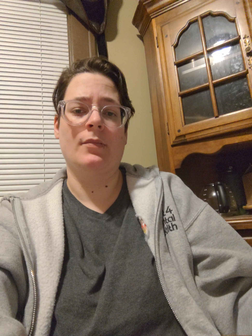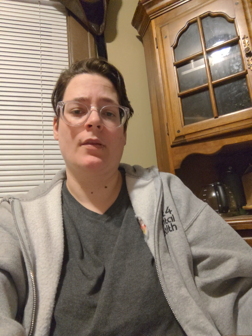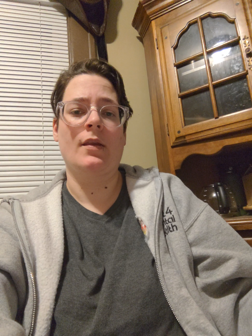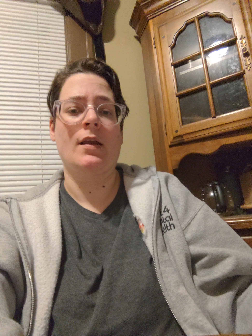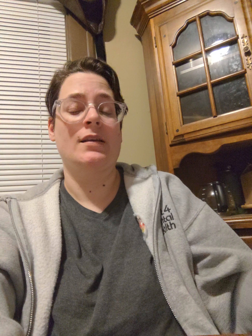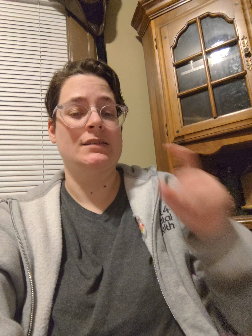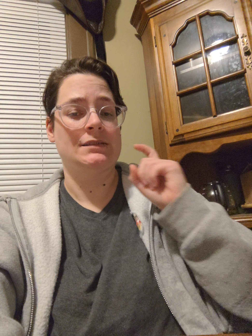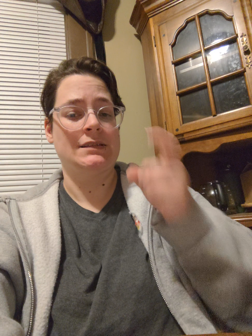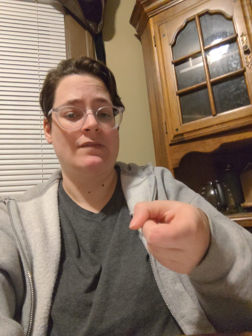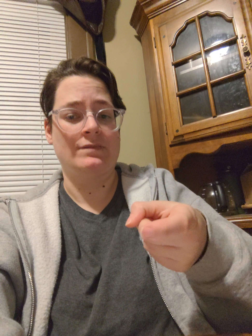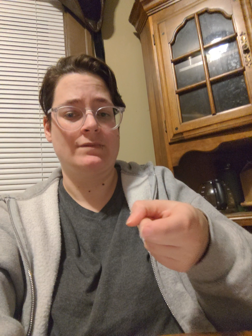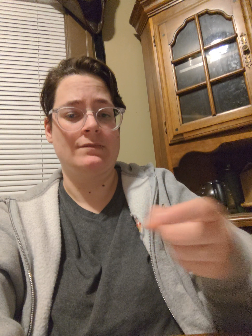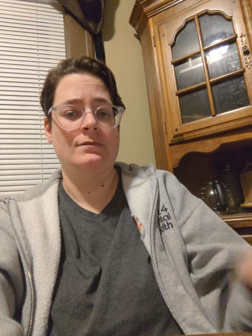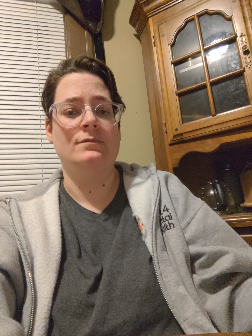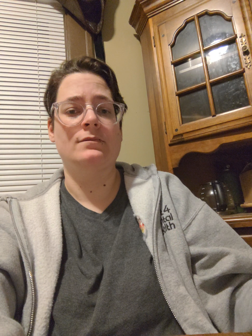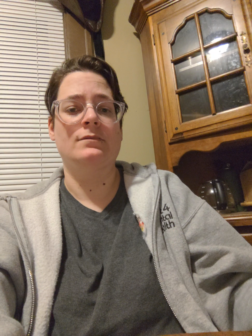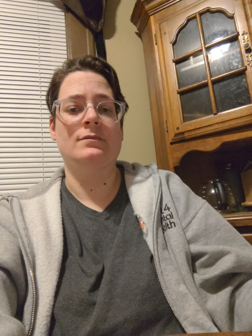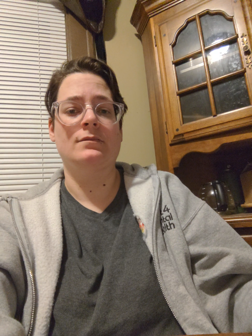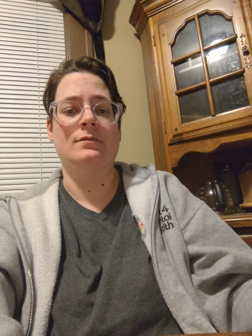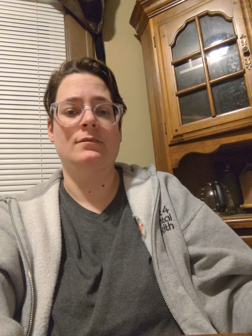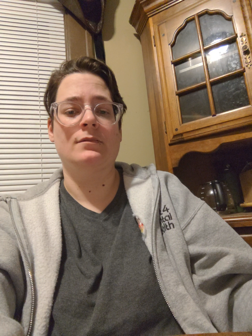give